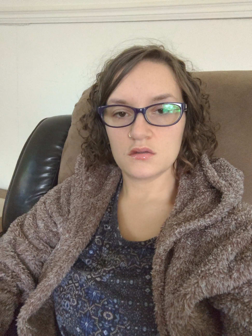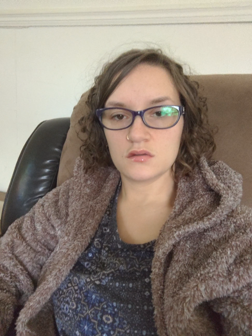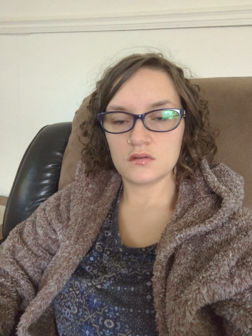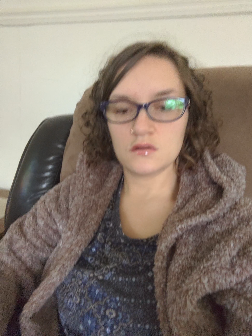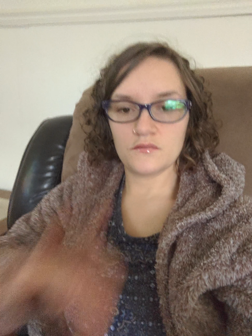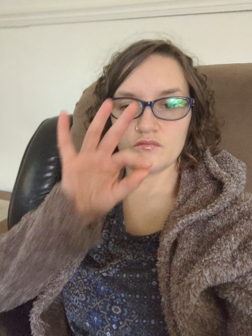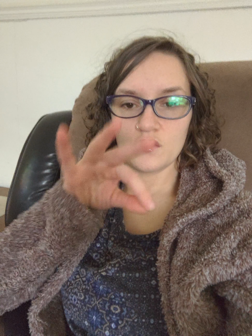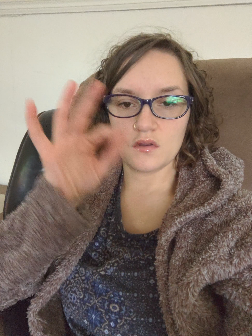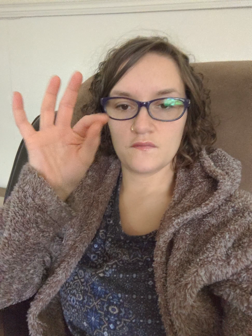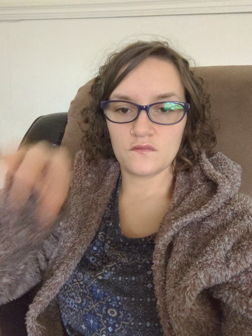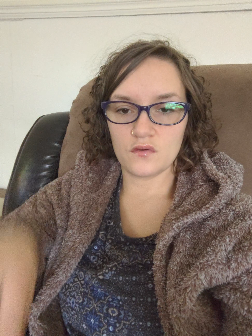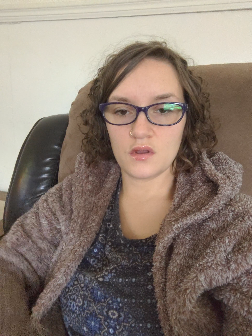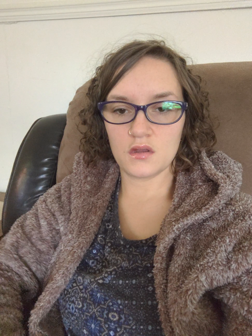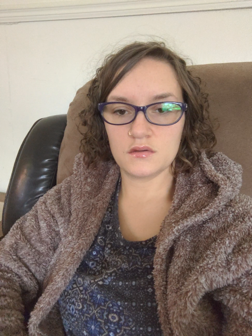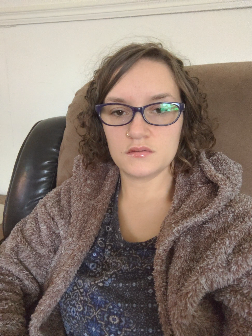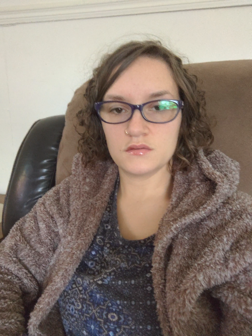french fries